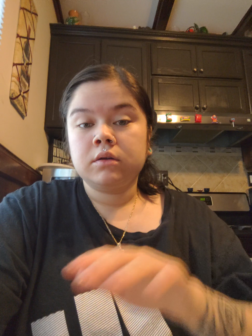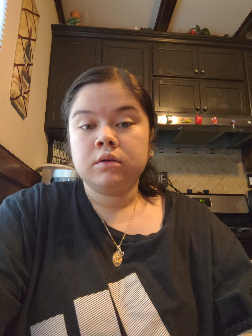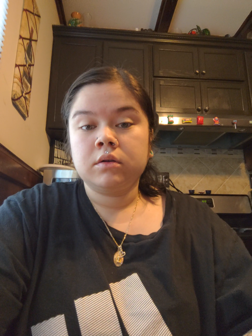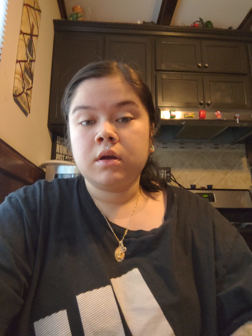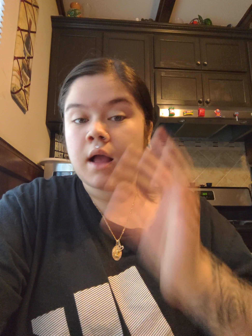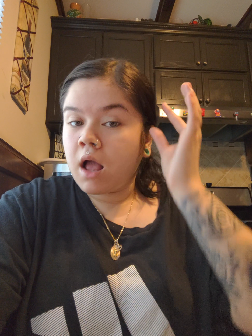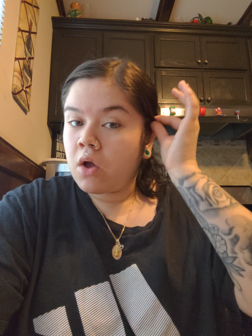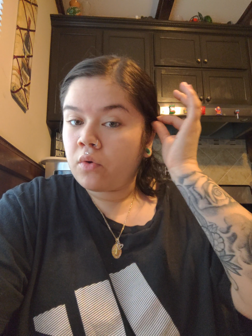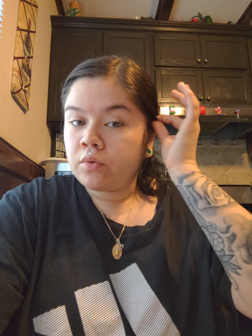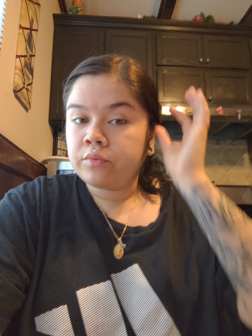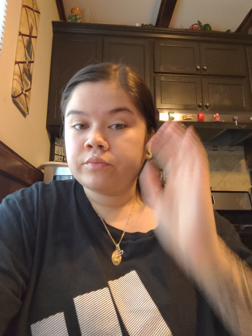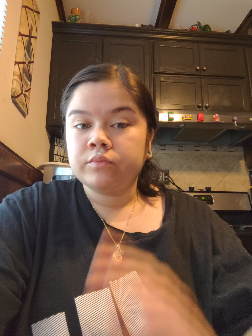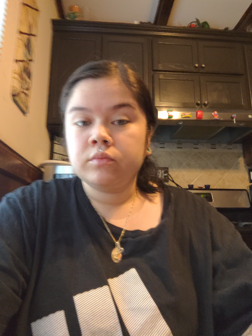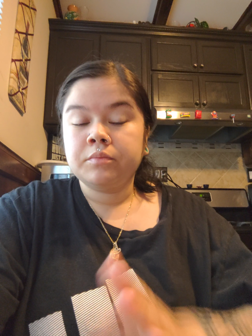hair